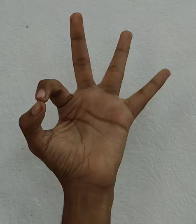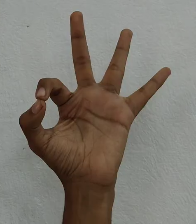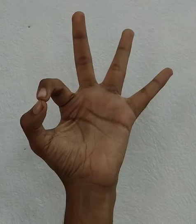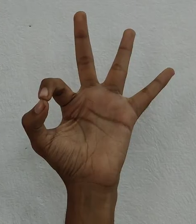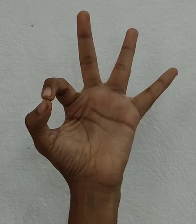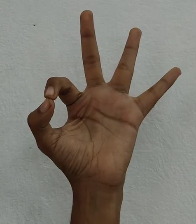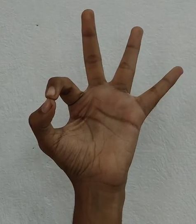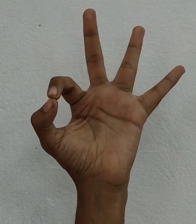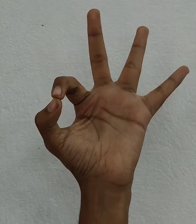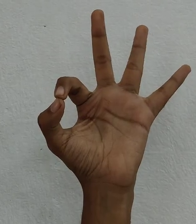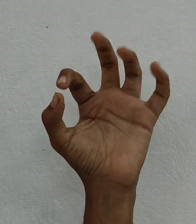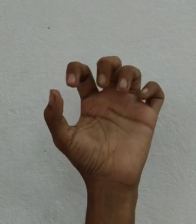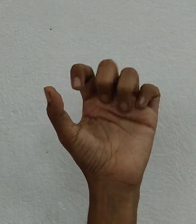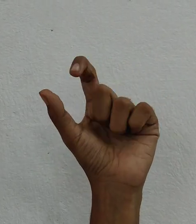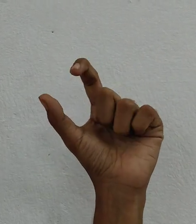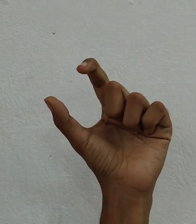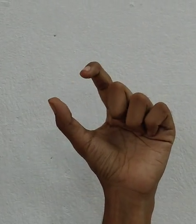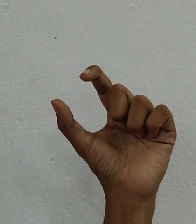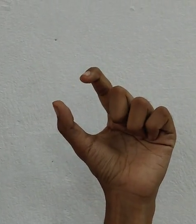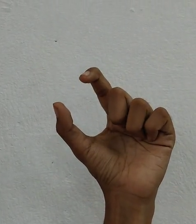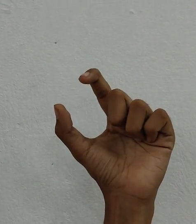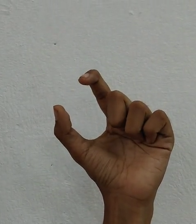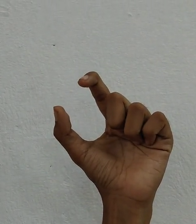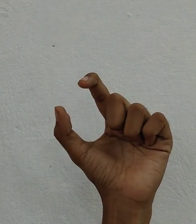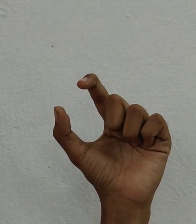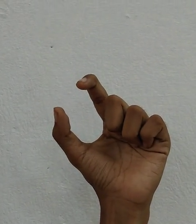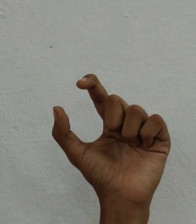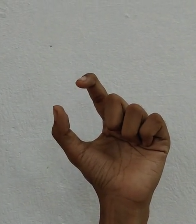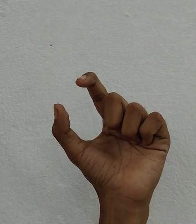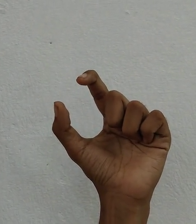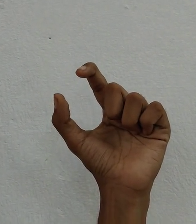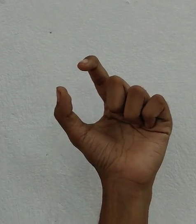ഓ